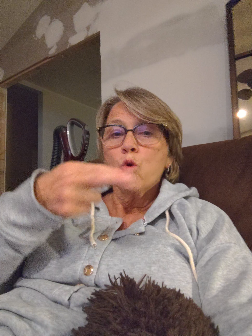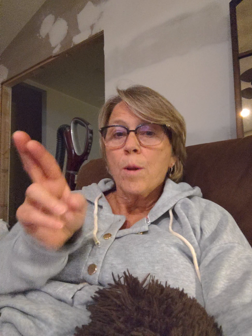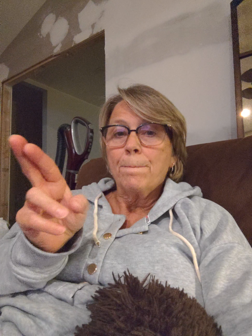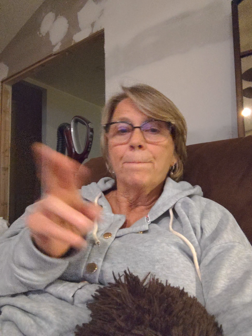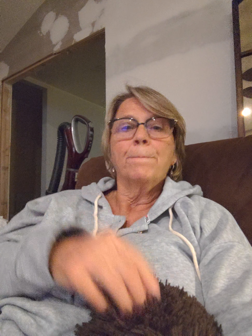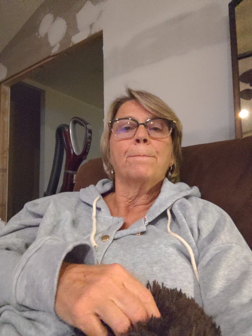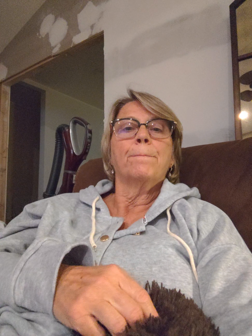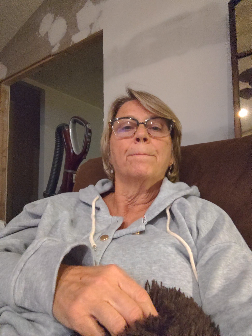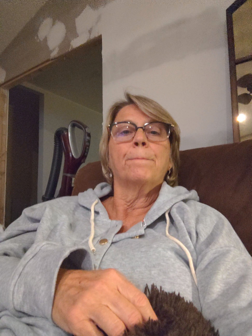room